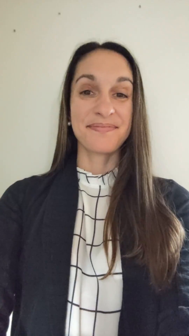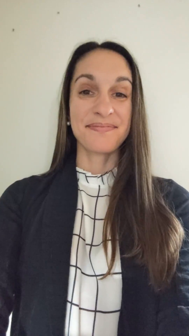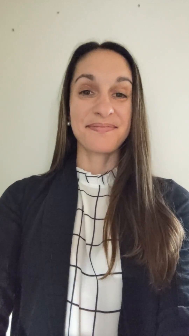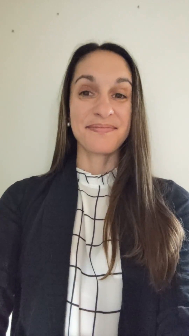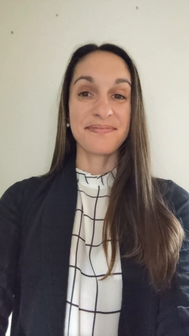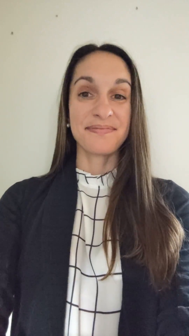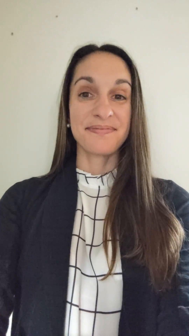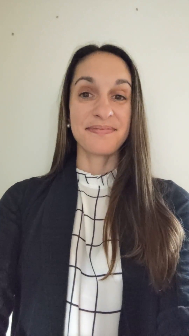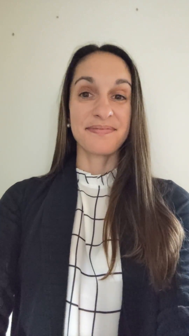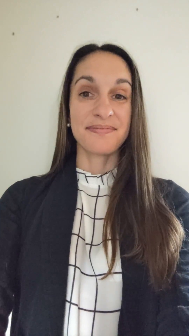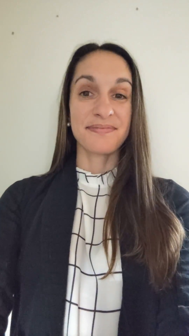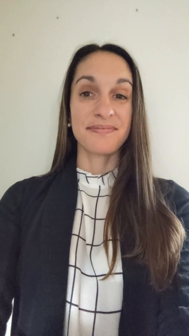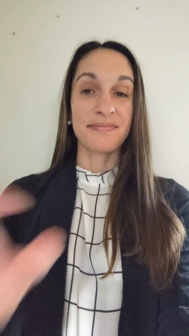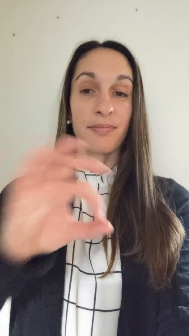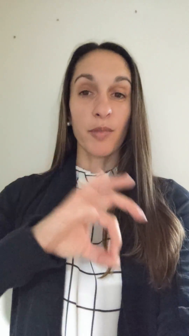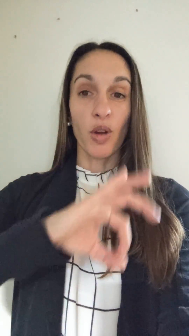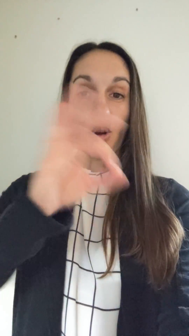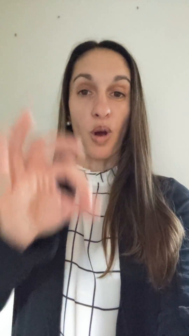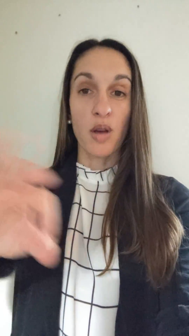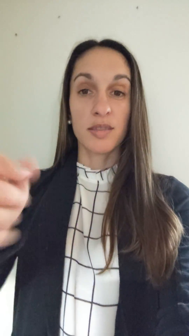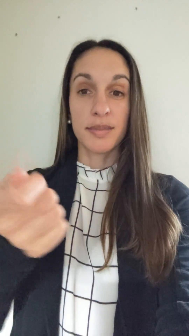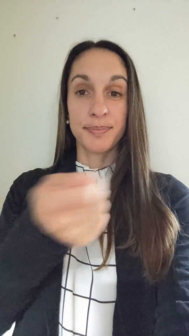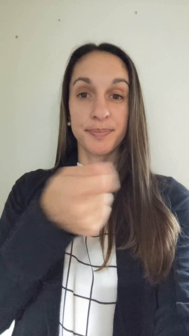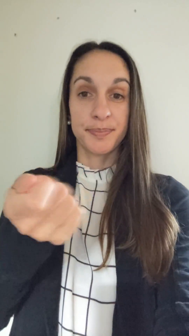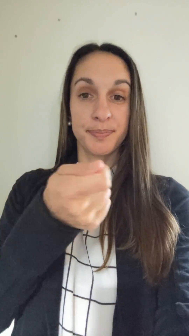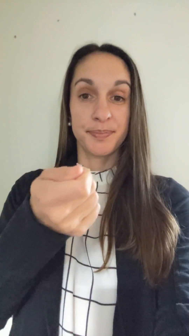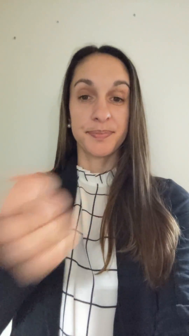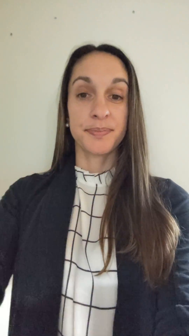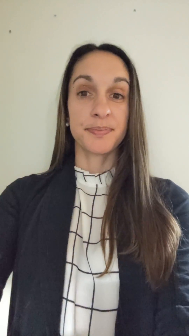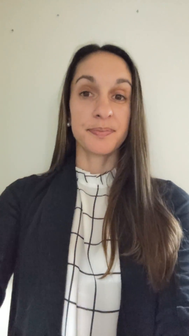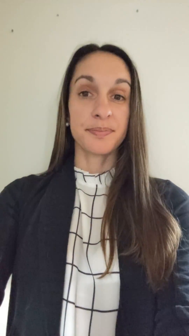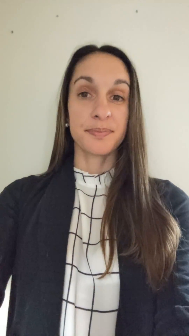hose